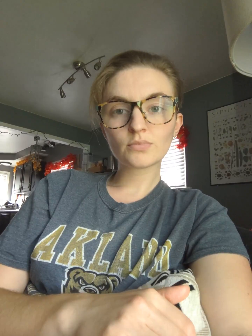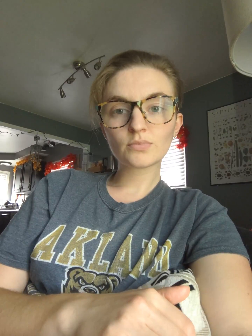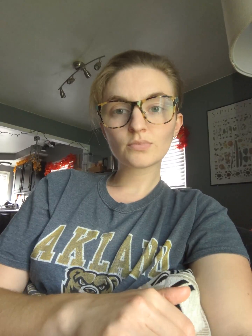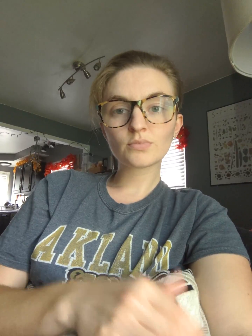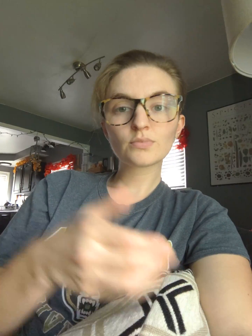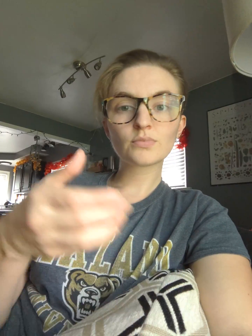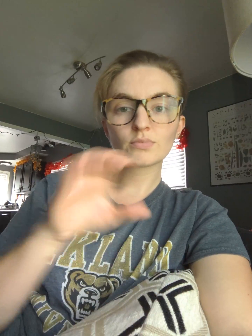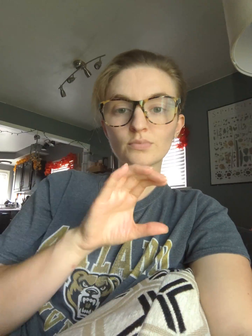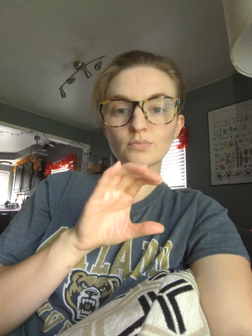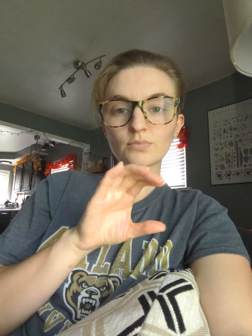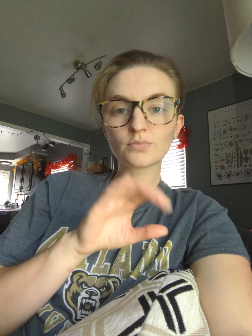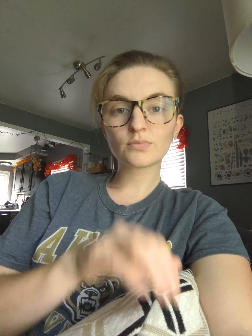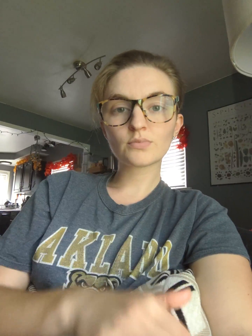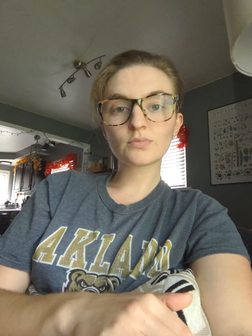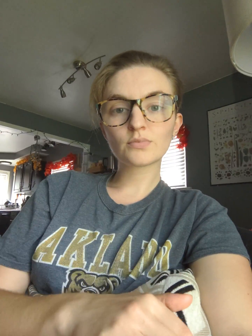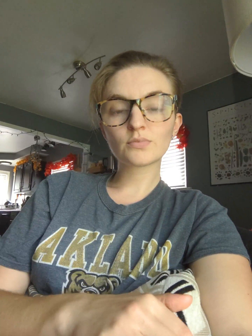pour